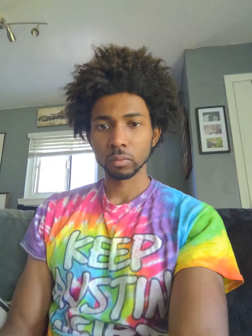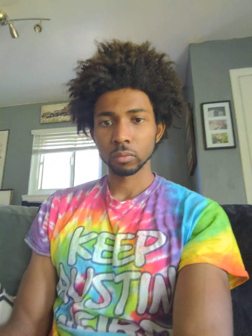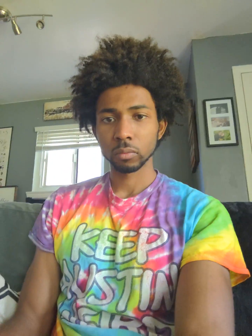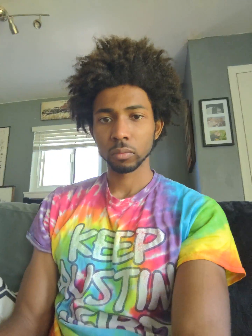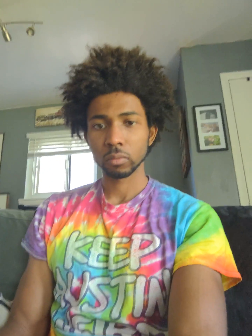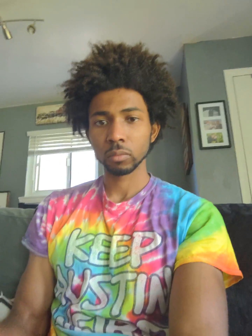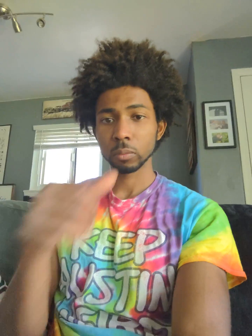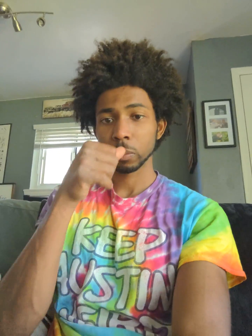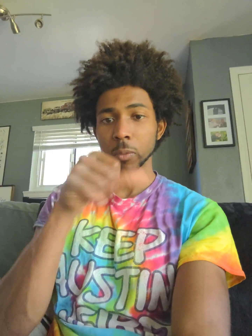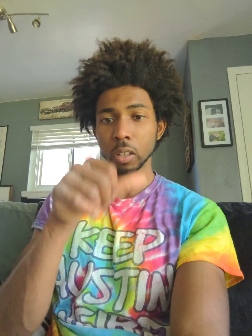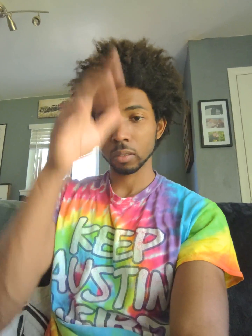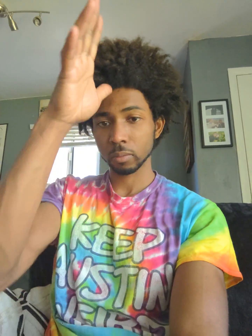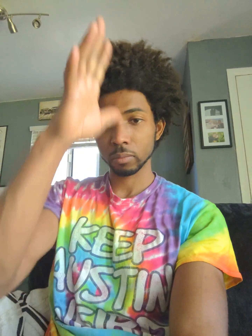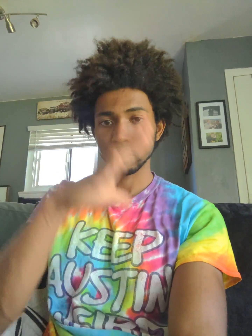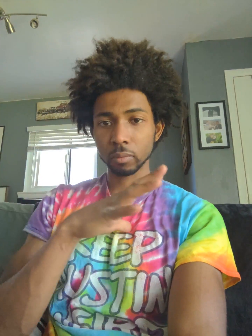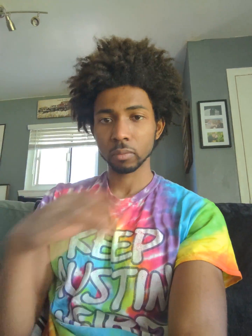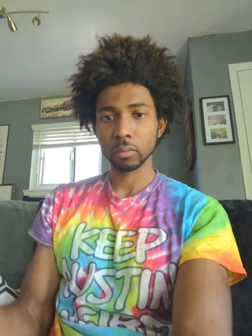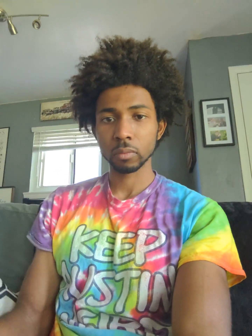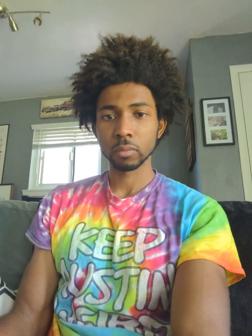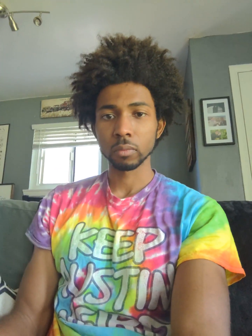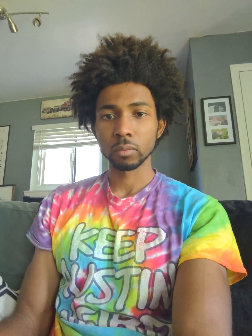mailman